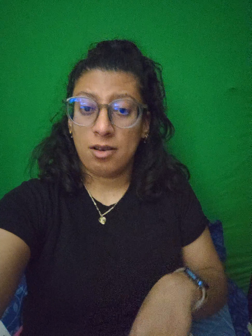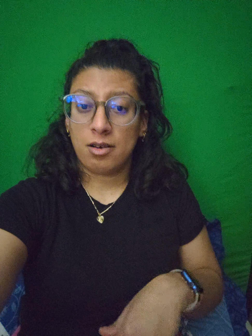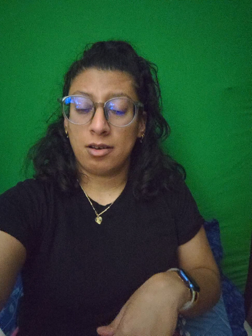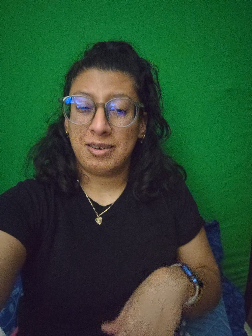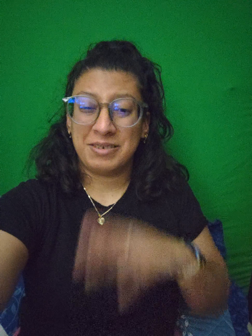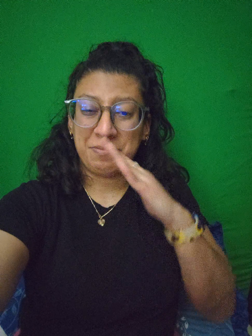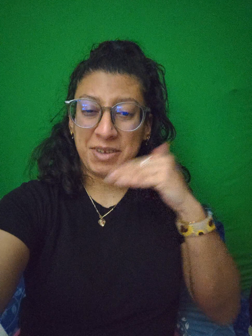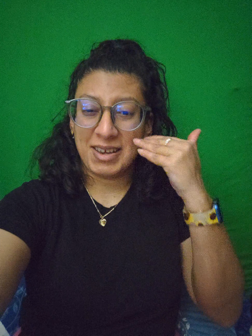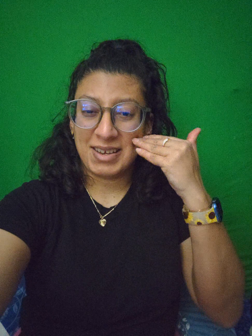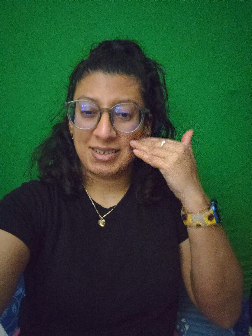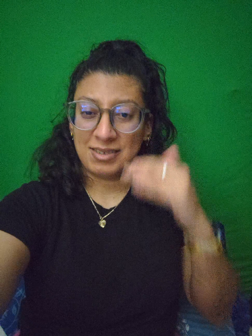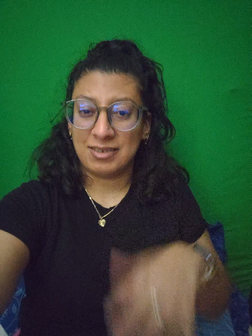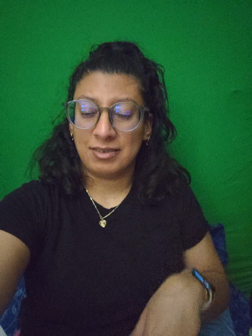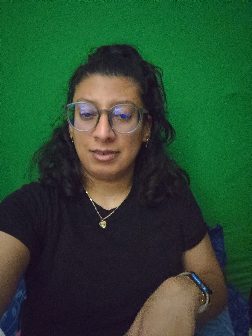smile